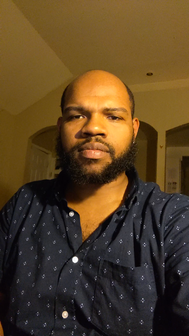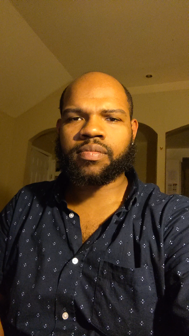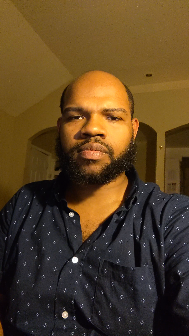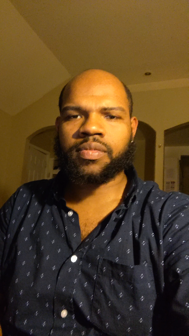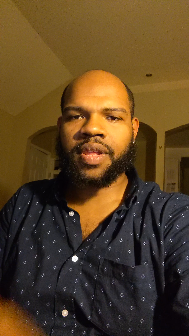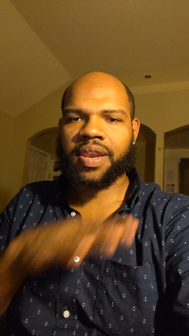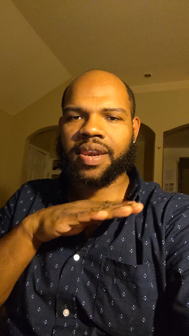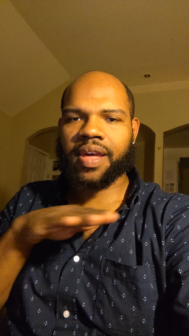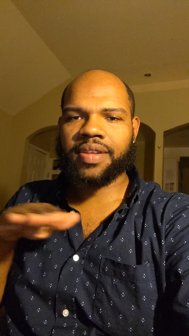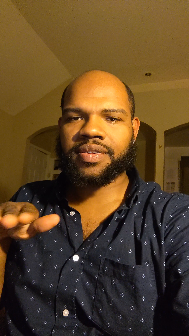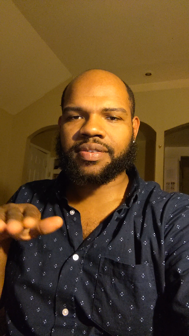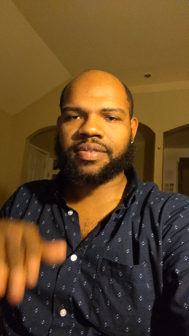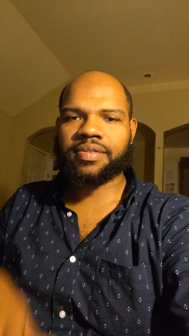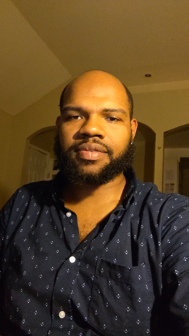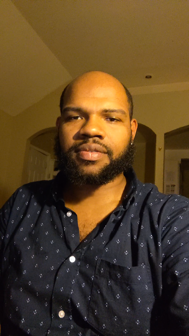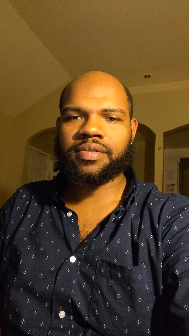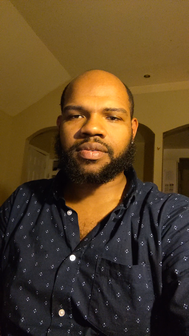nice